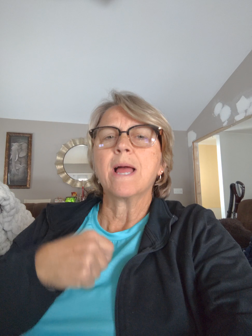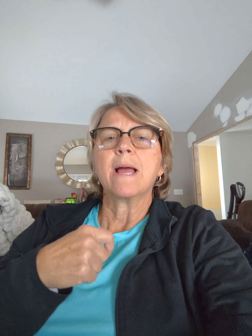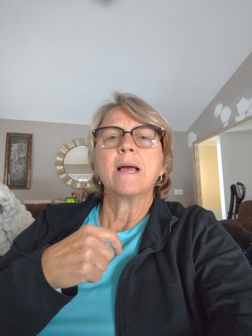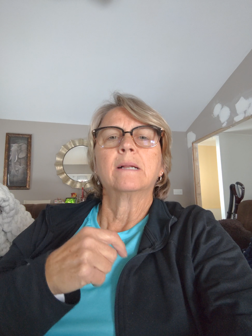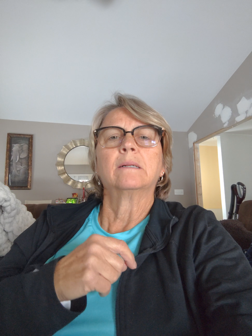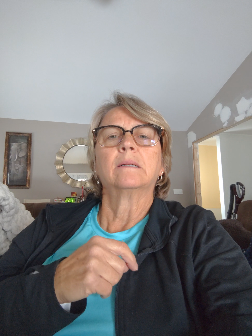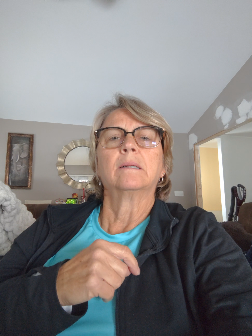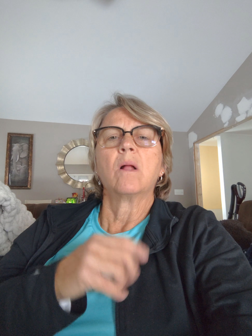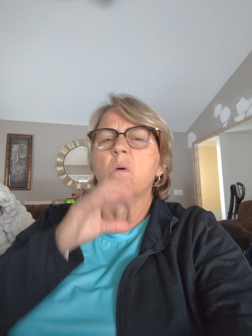red